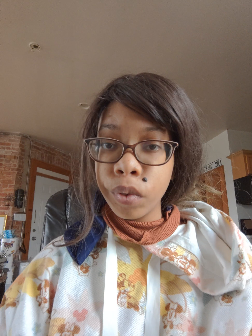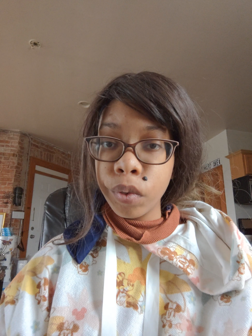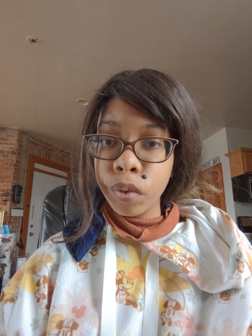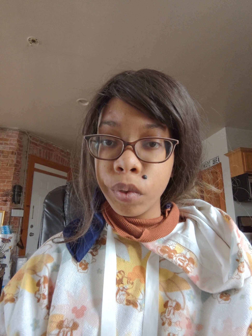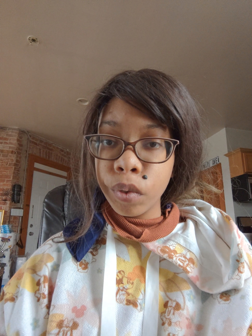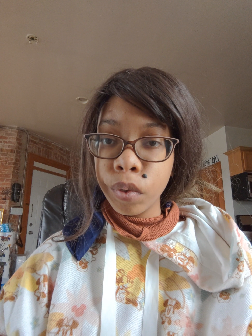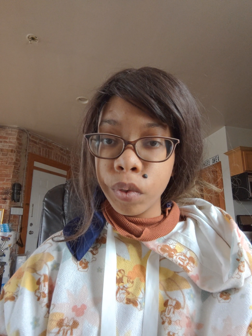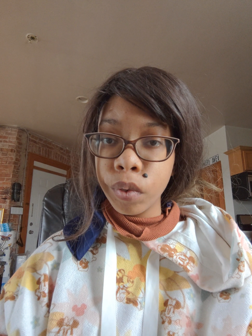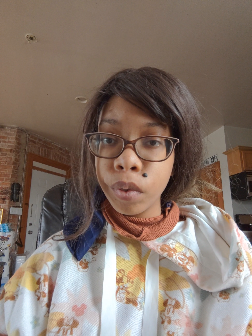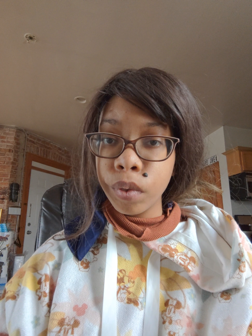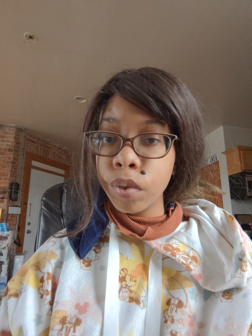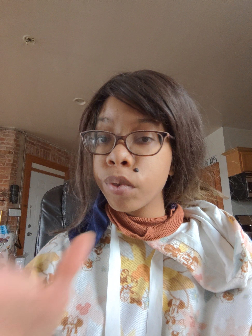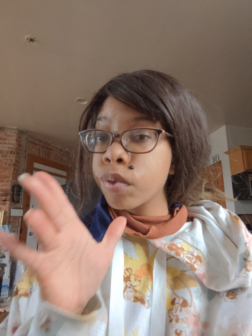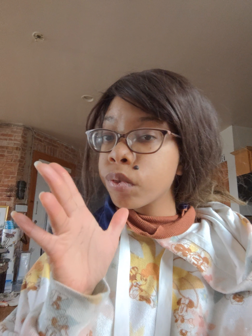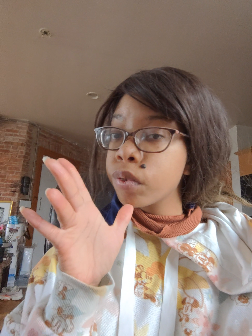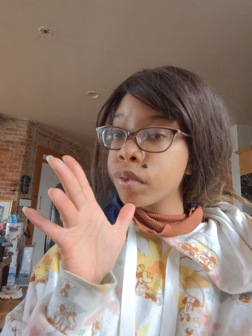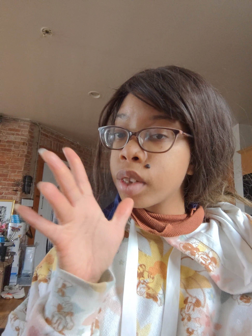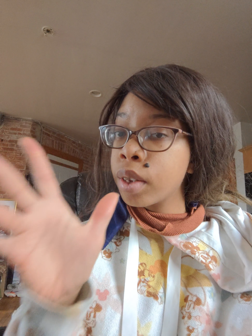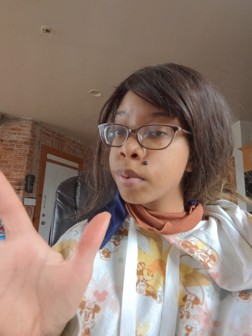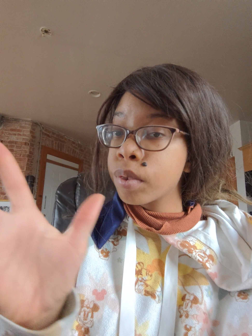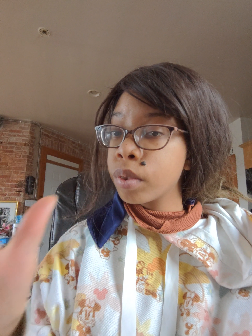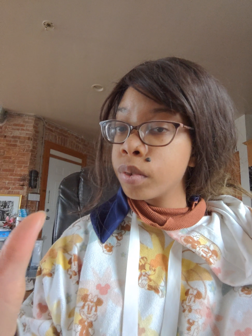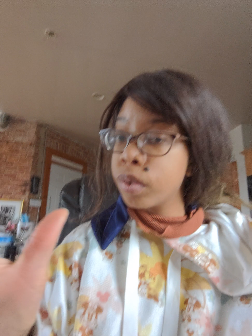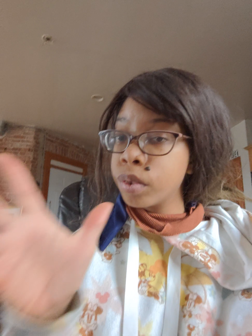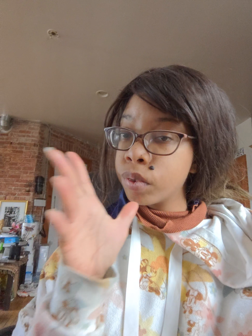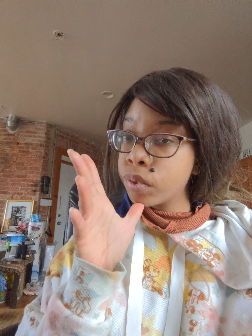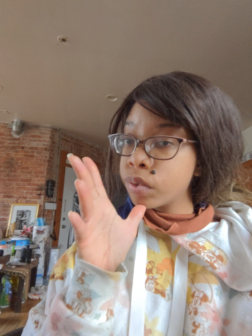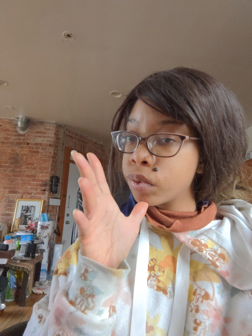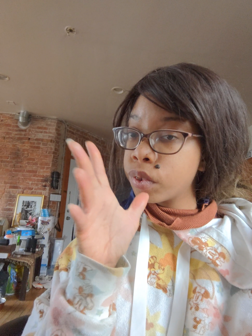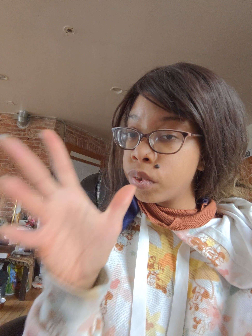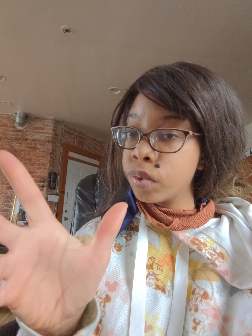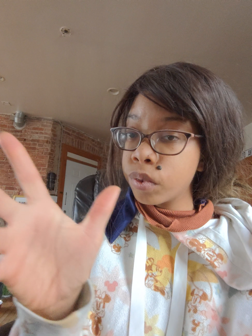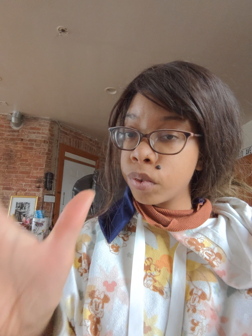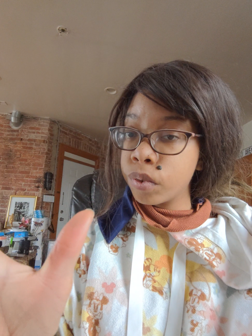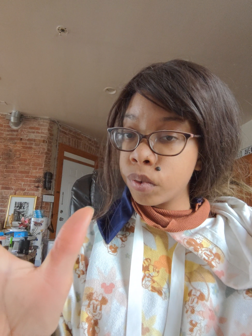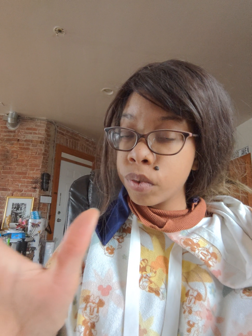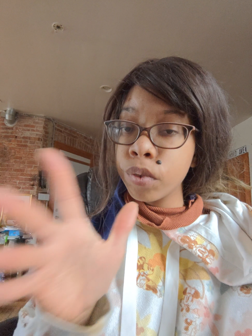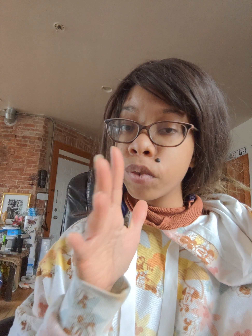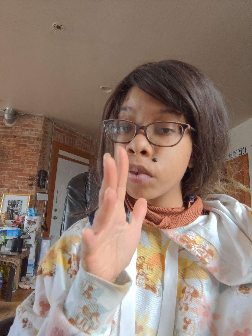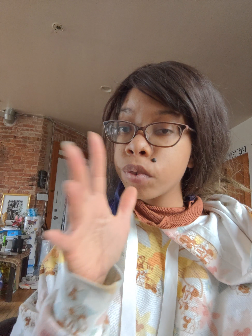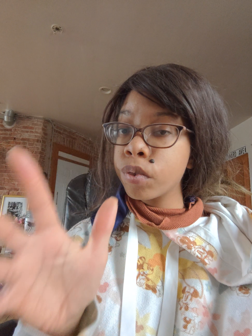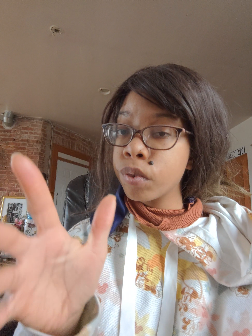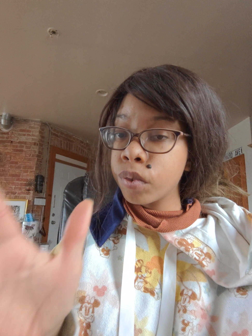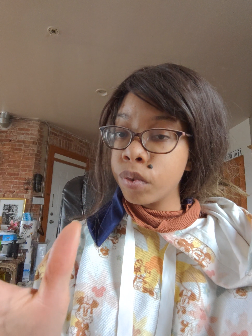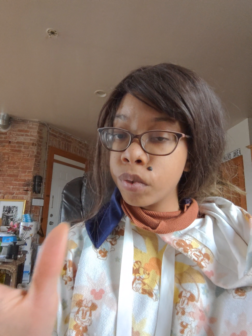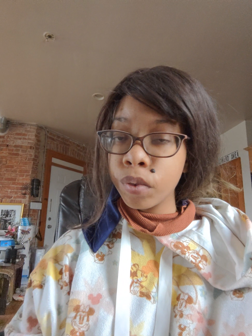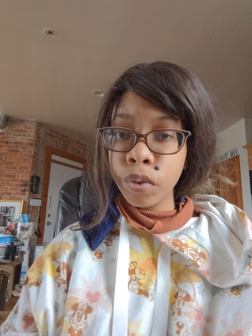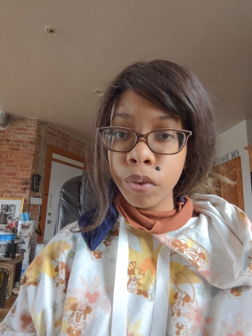grandma